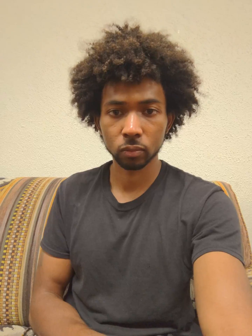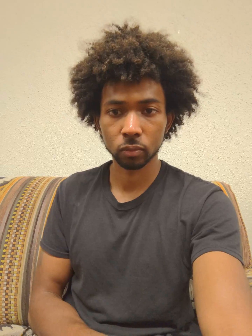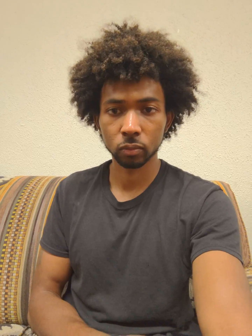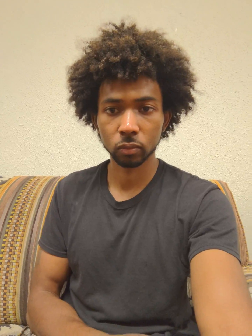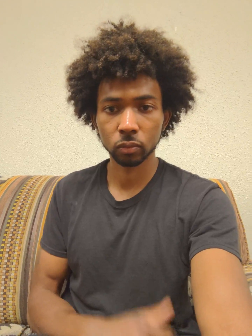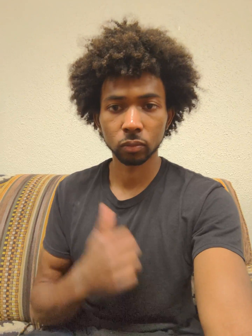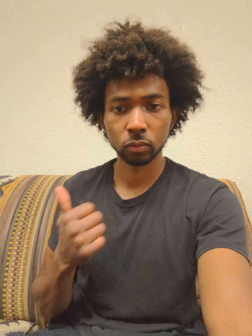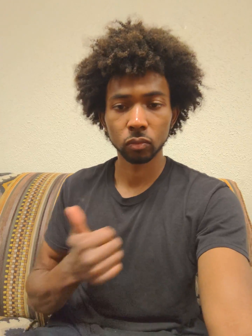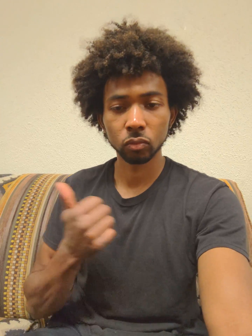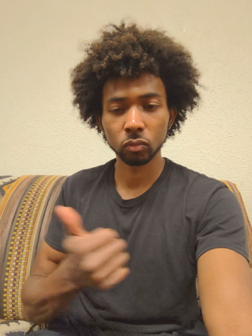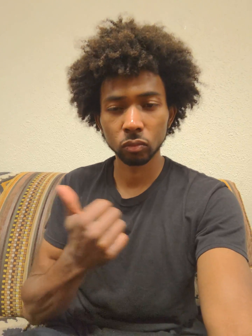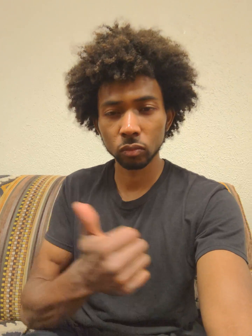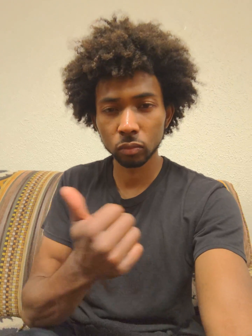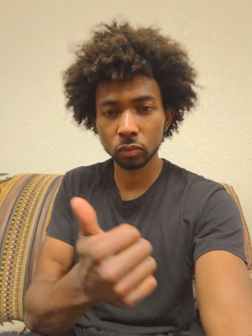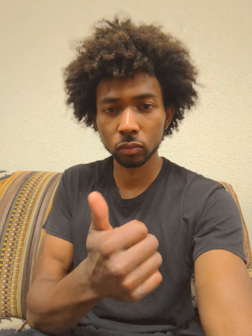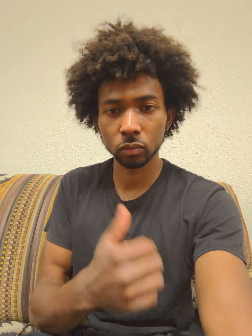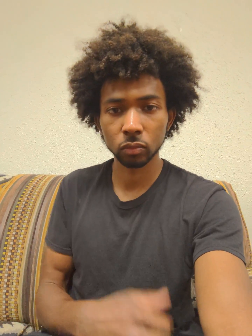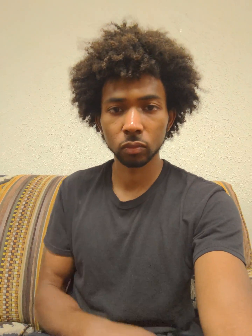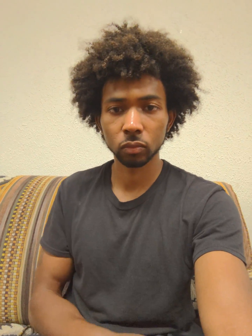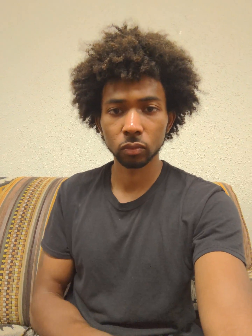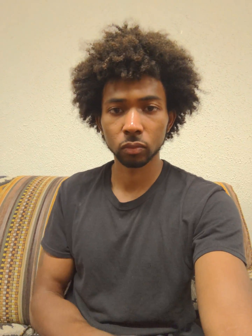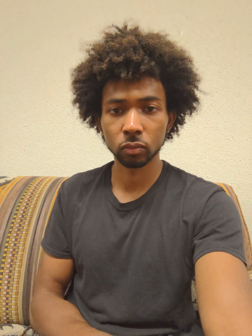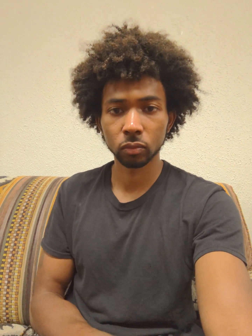chase